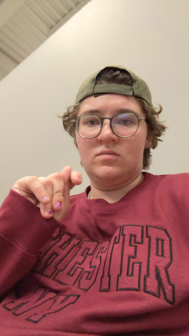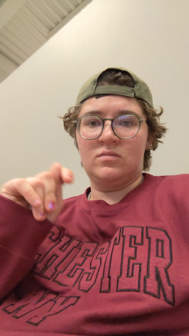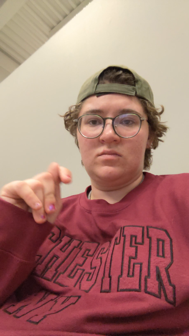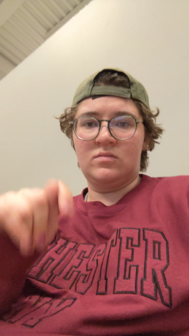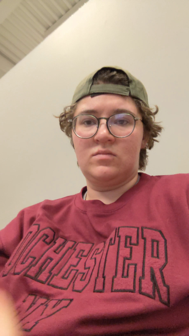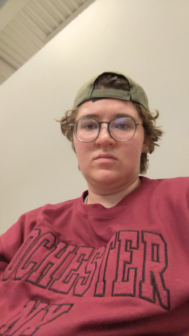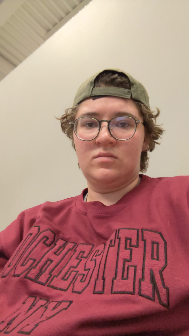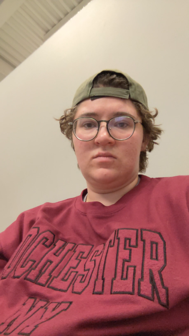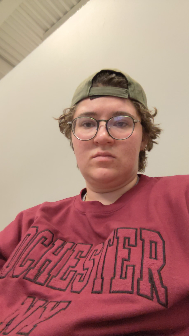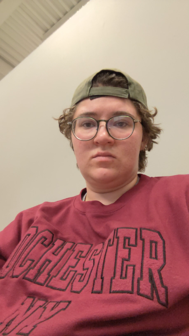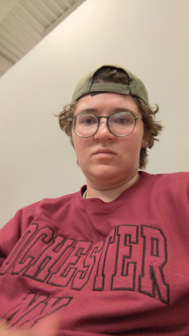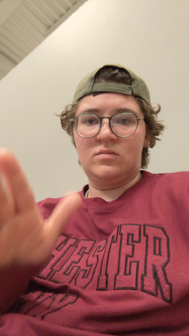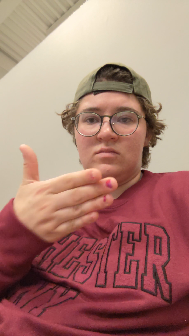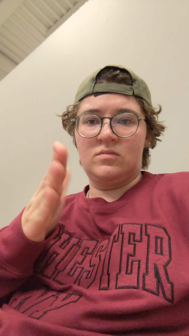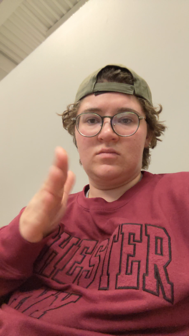share